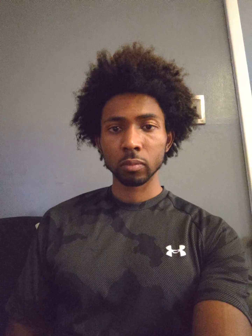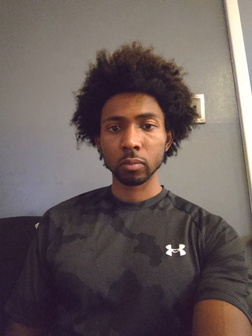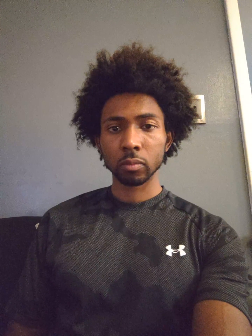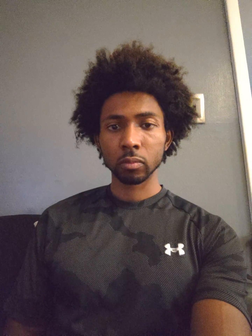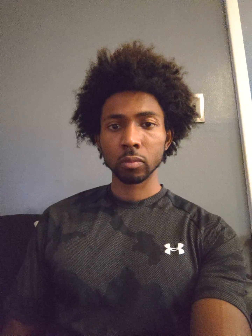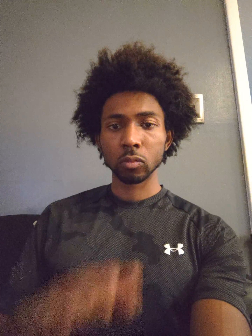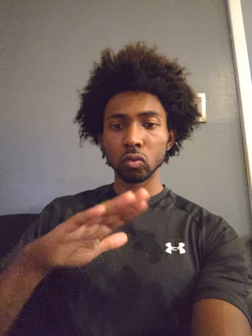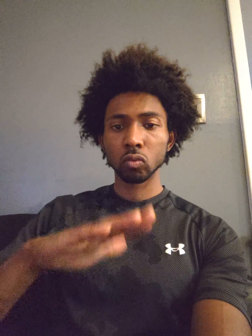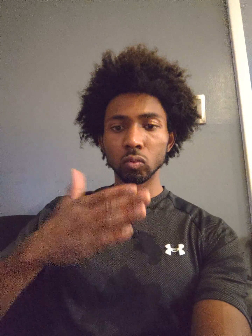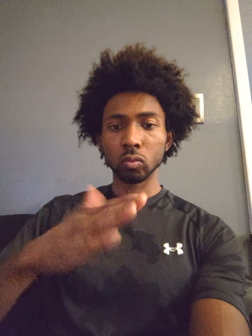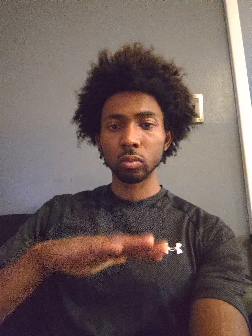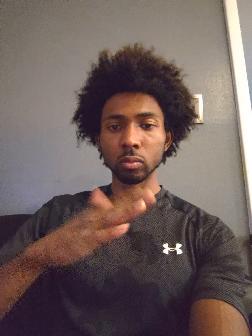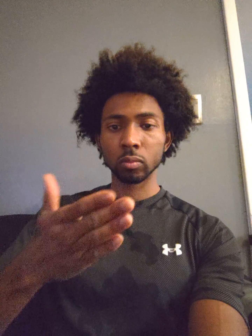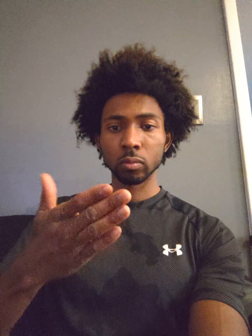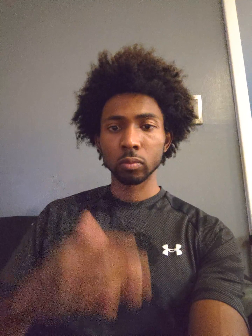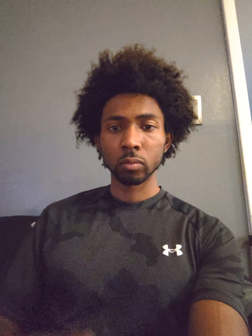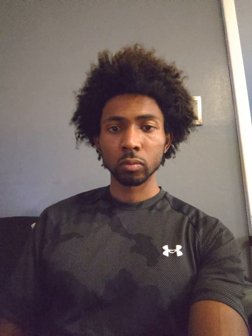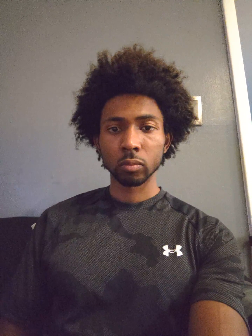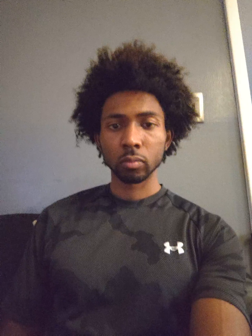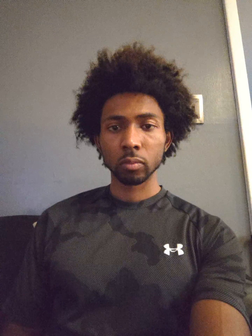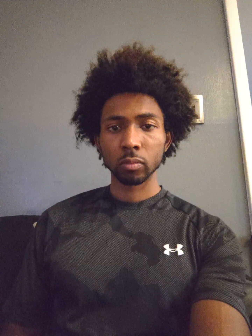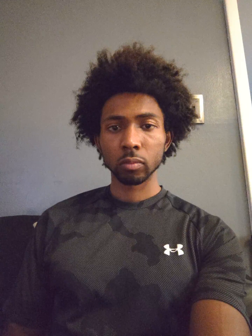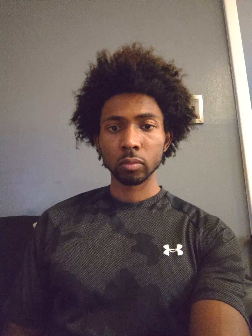cook